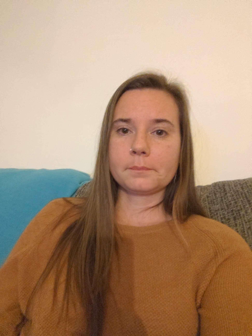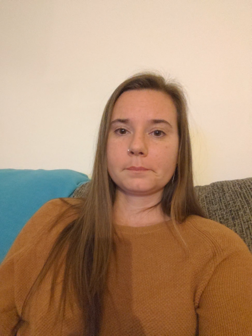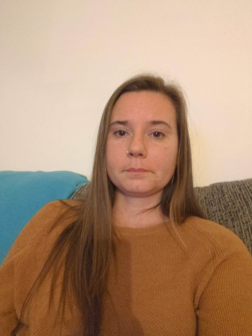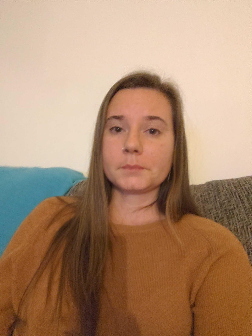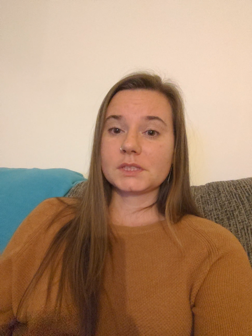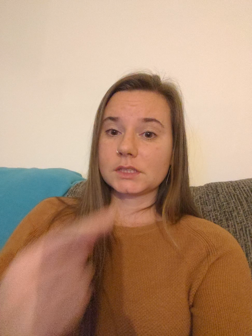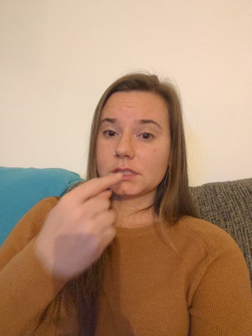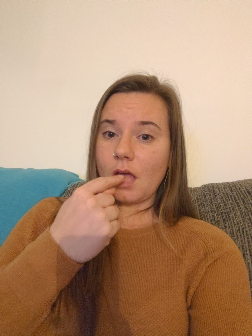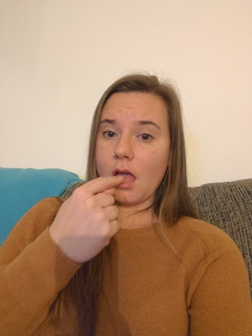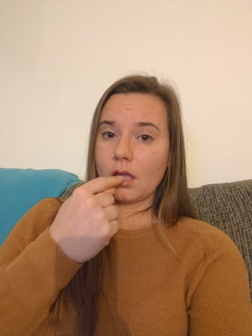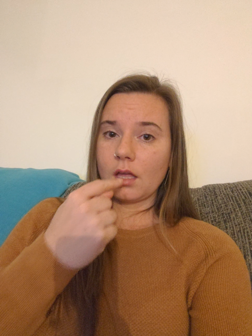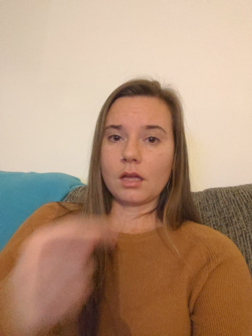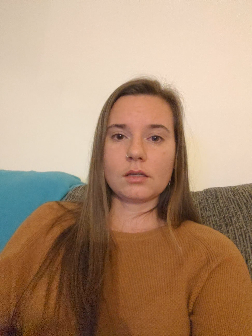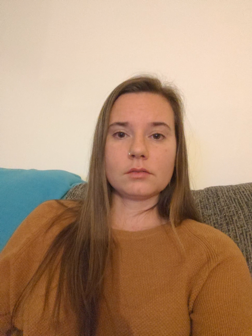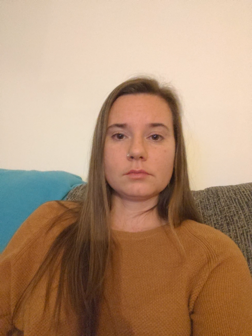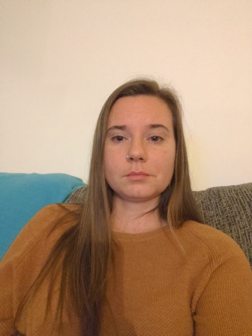tongue